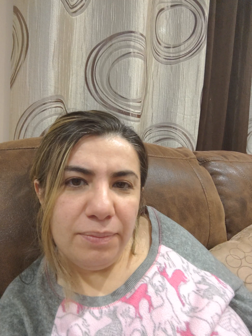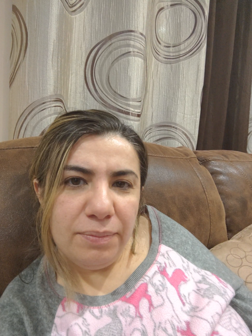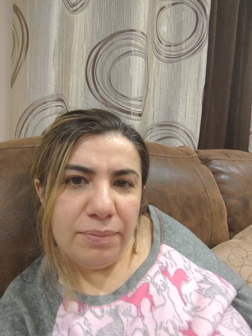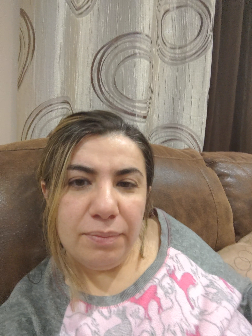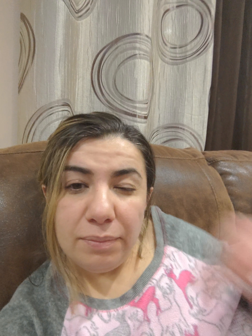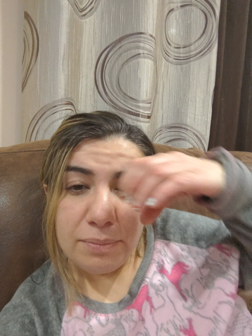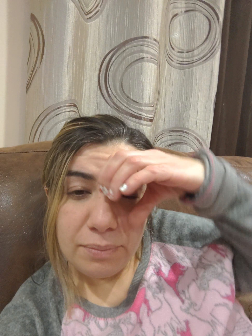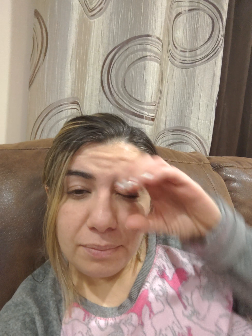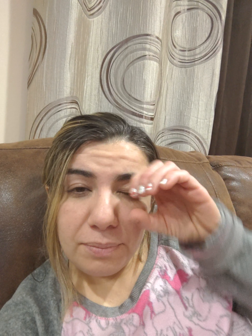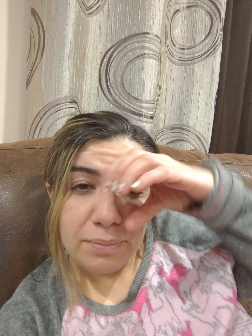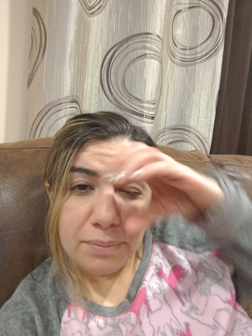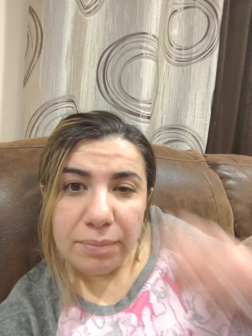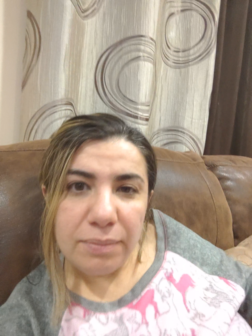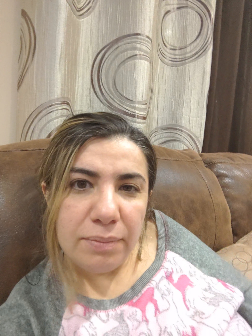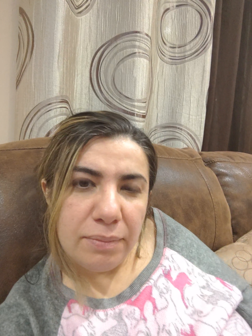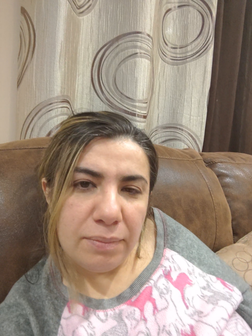owl